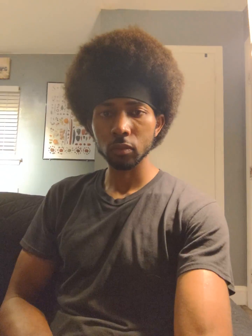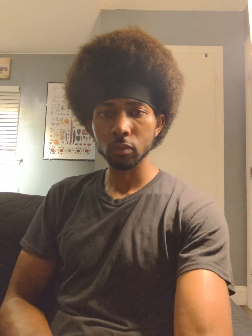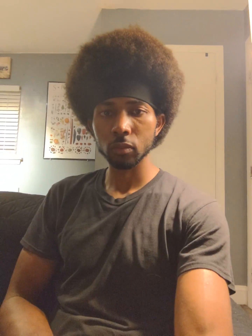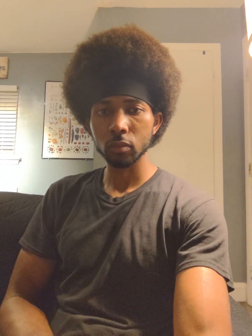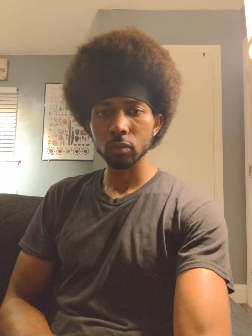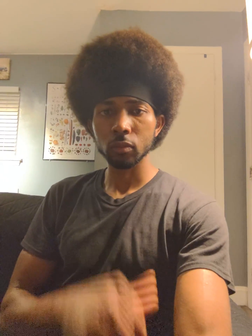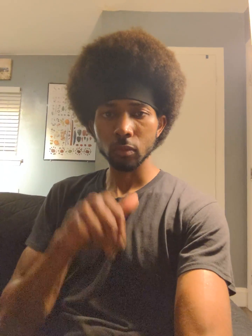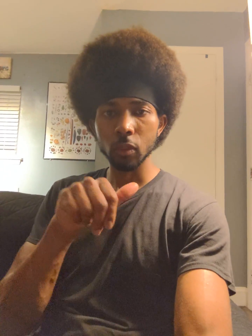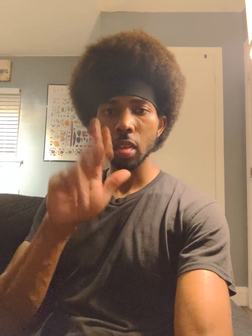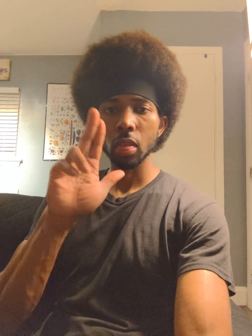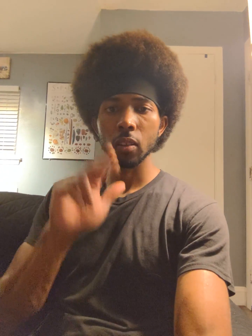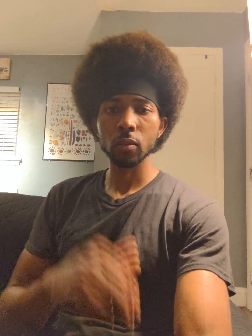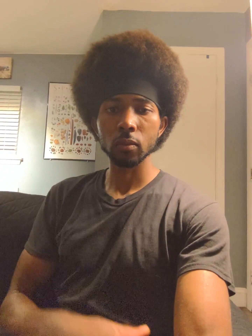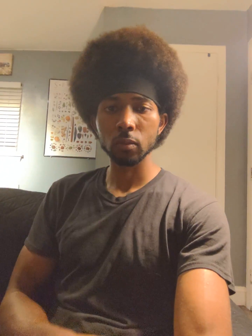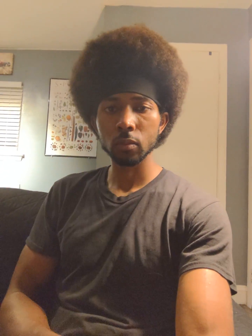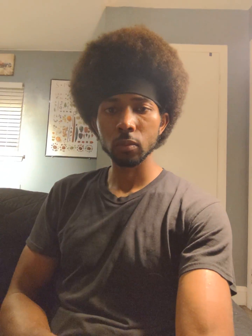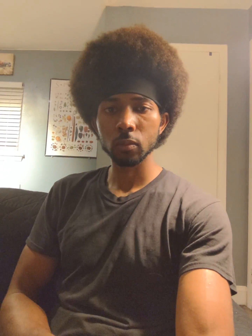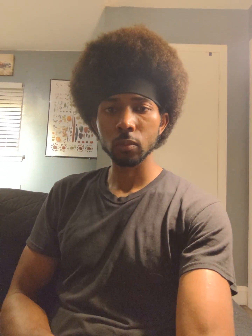lick